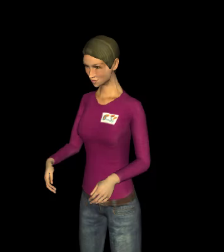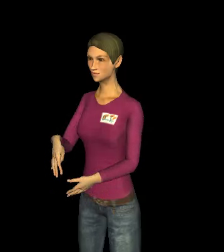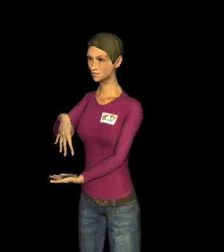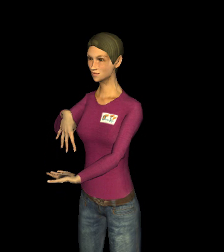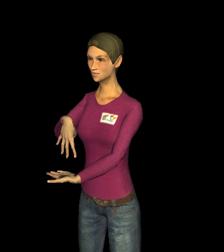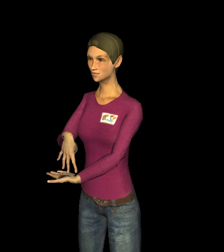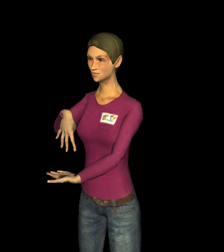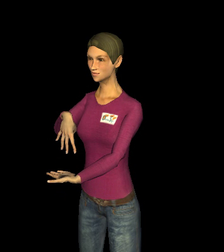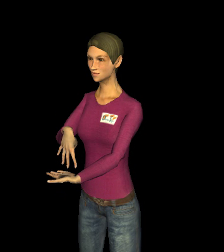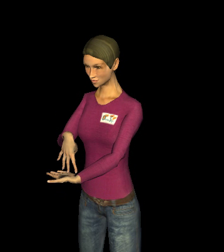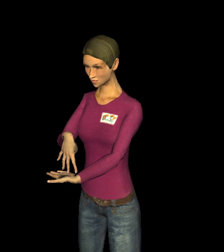أثينا